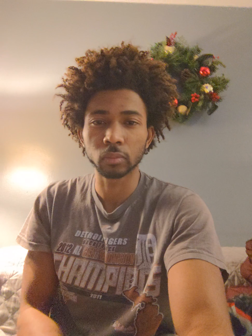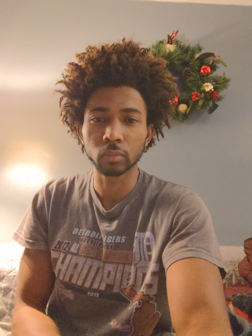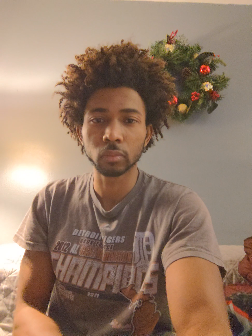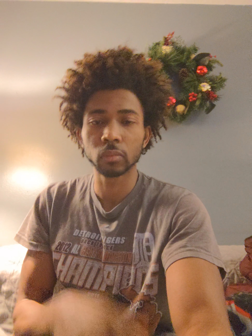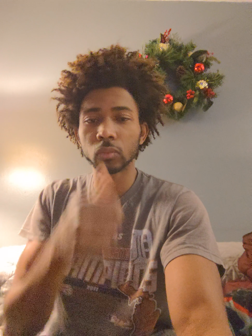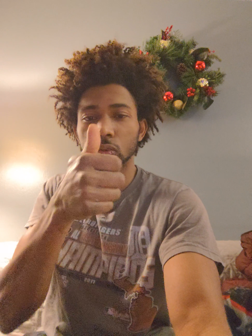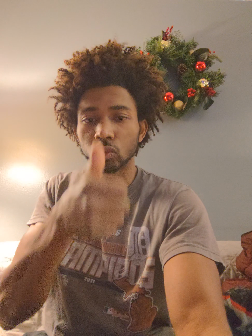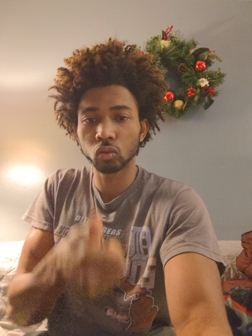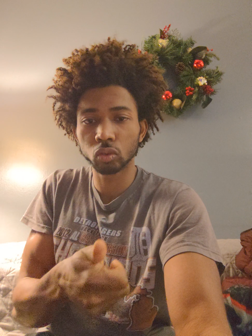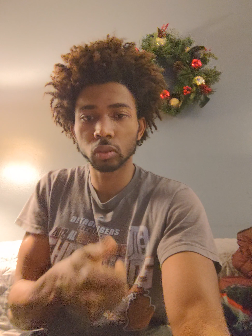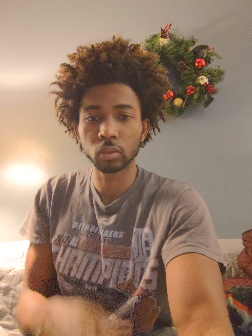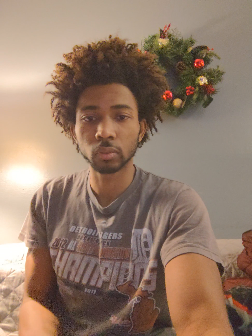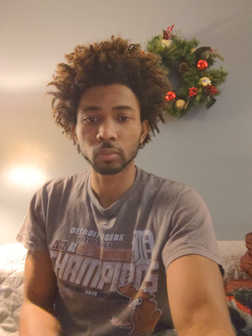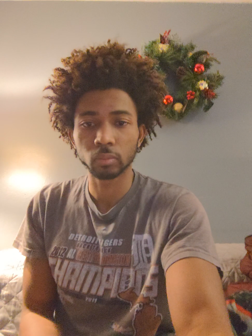every